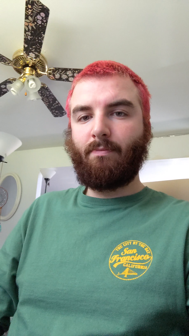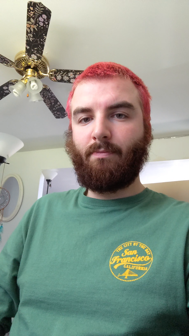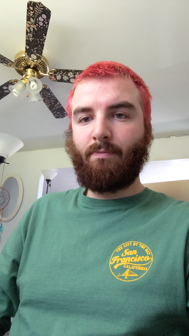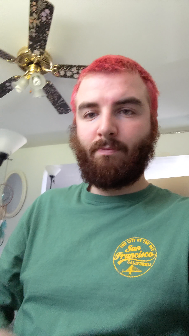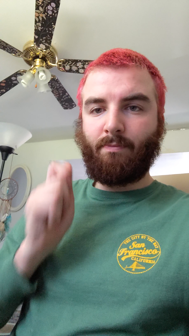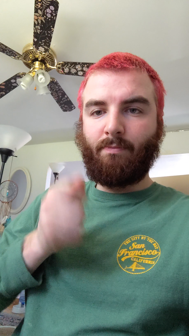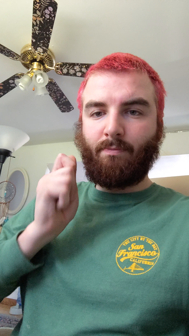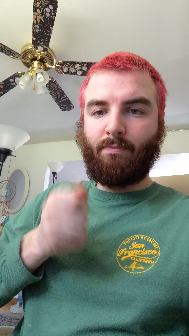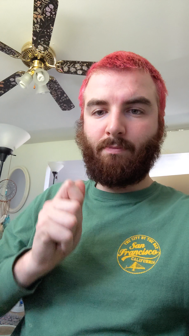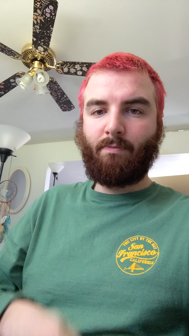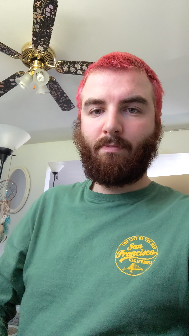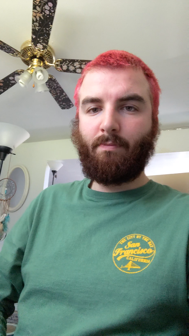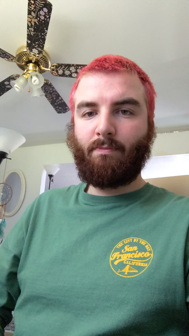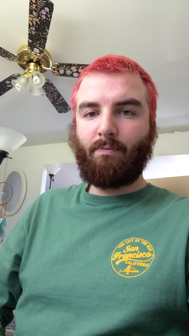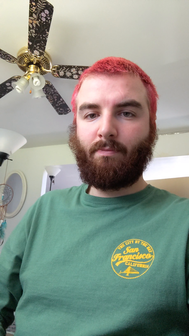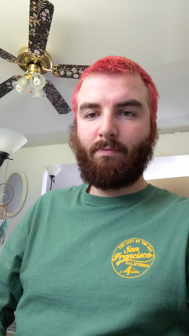hammer